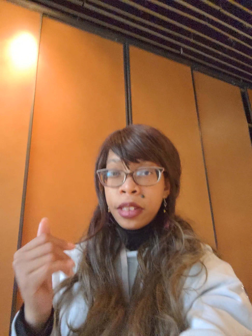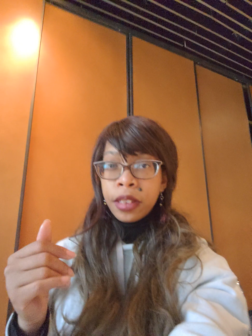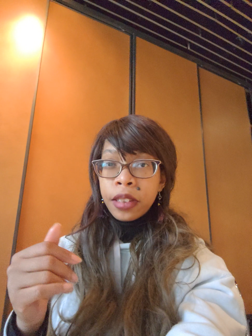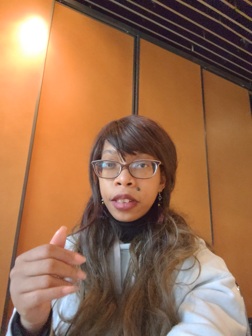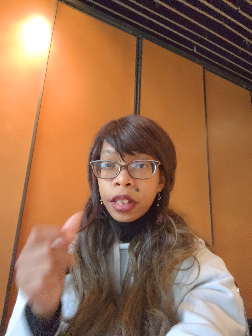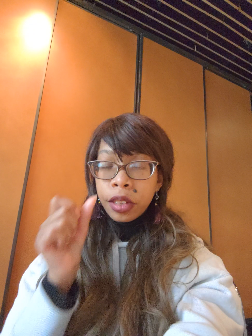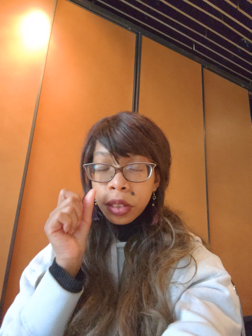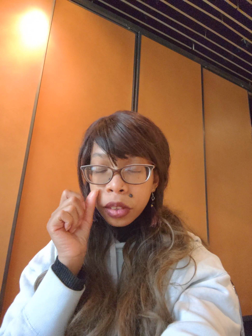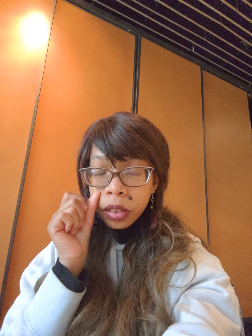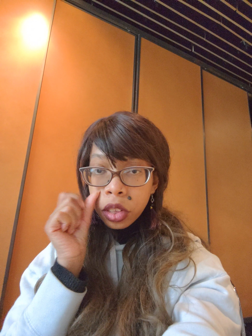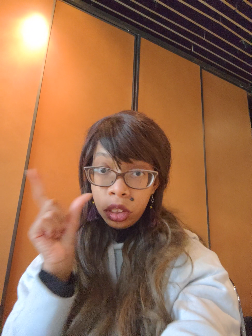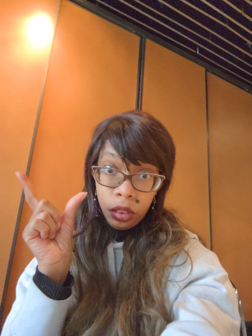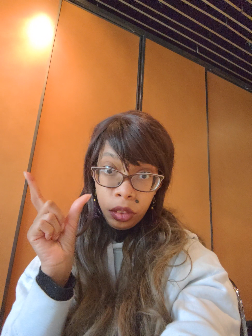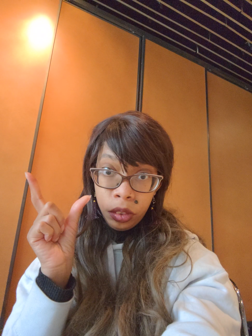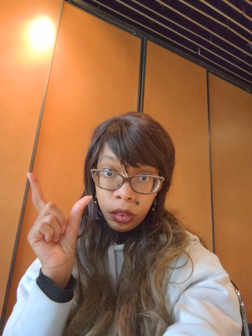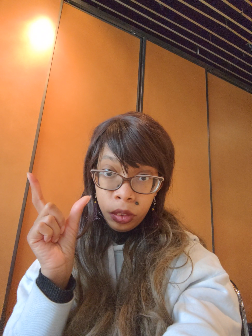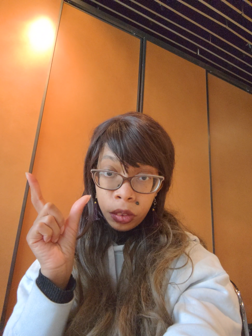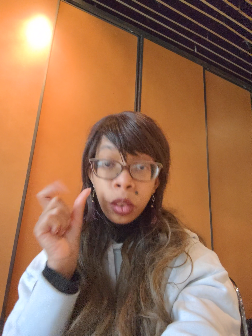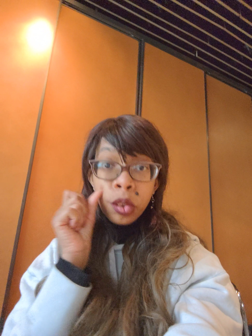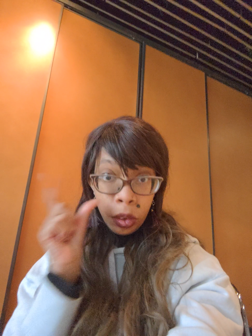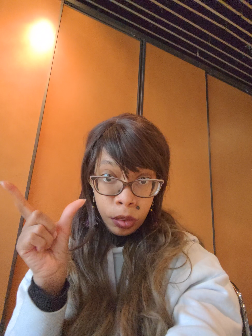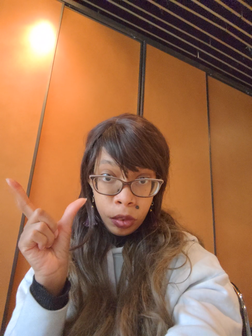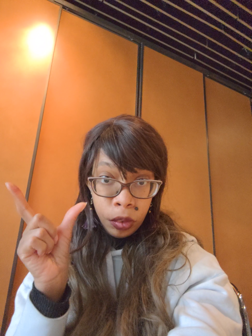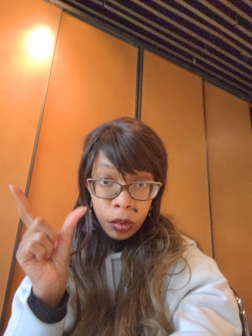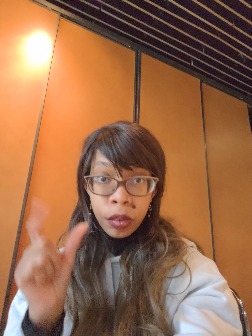wake